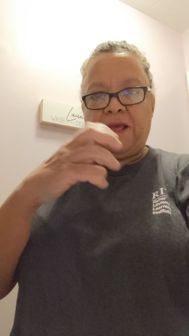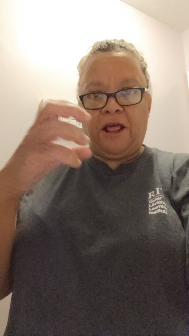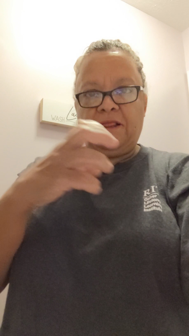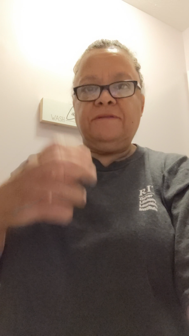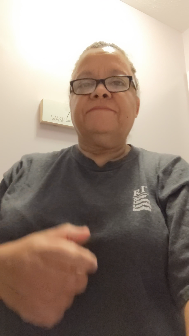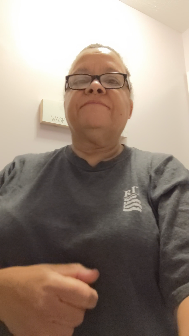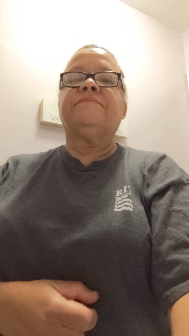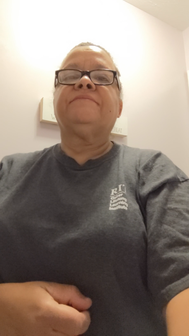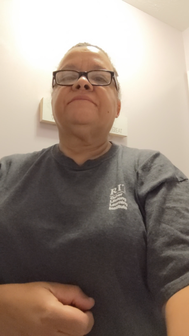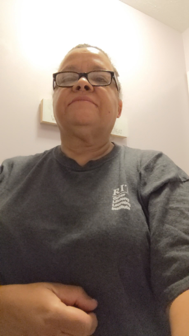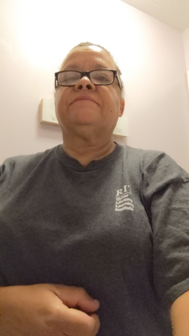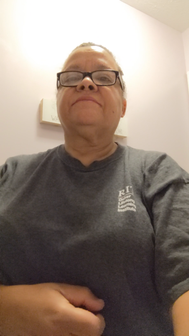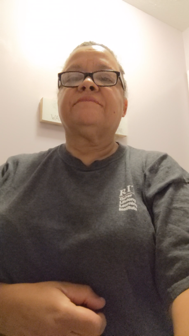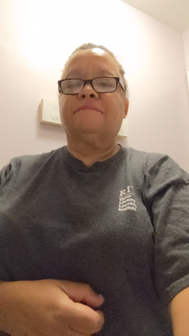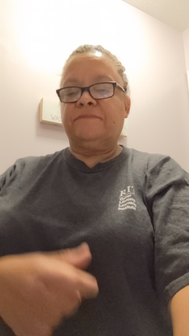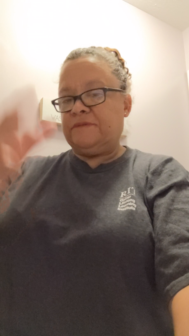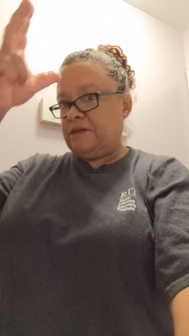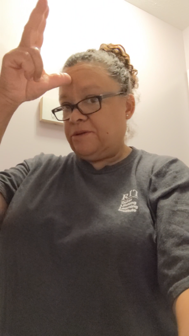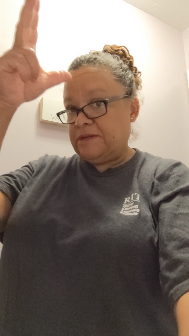rooster